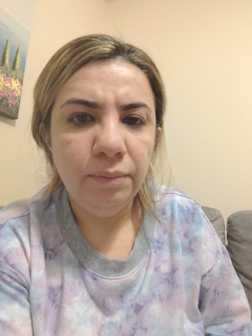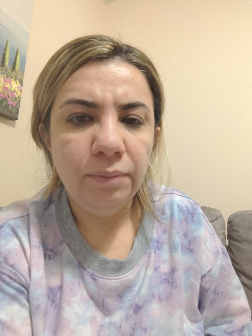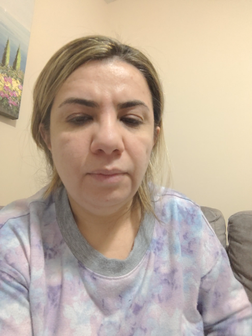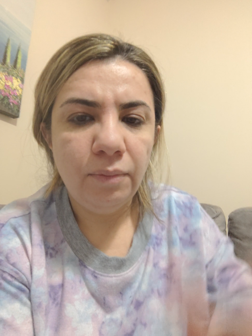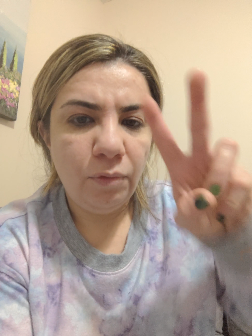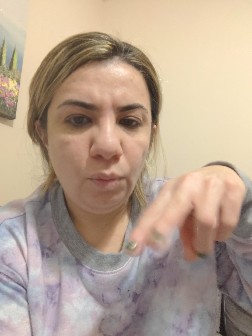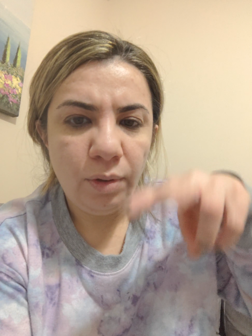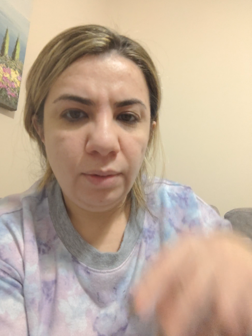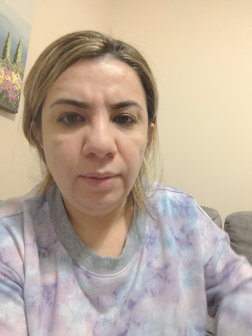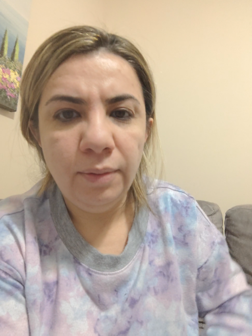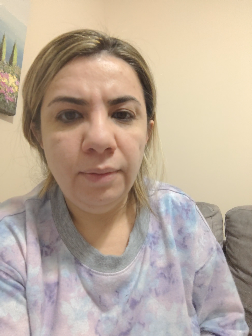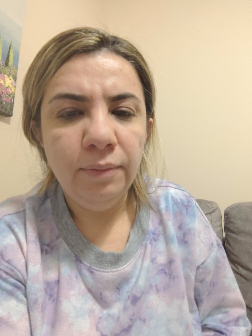read